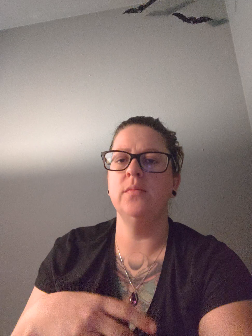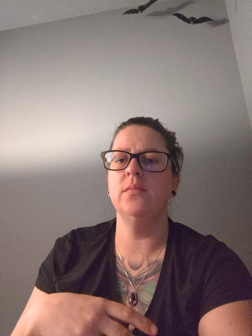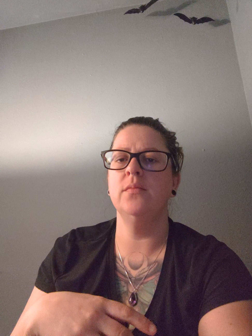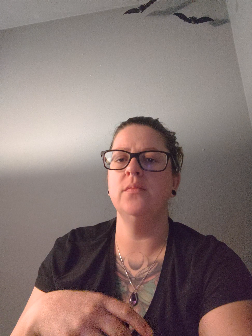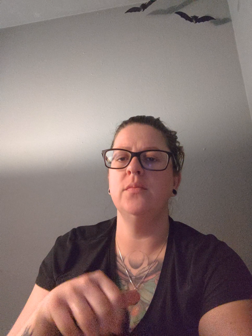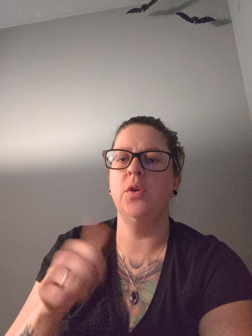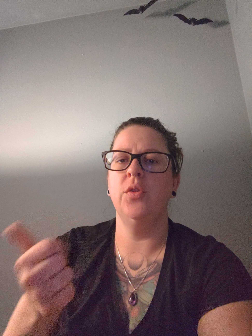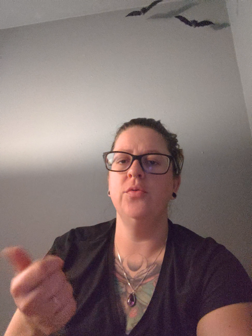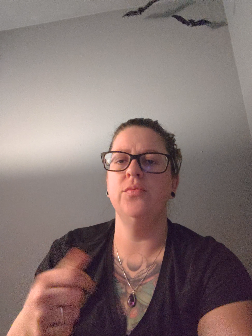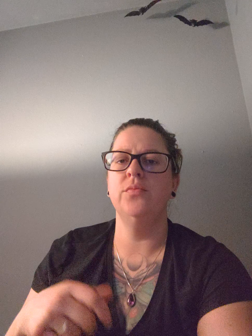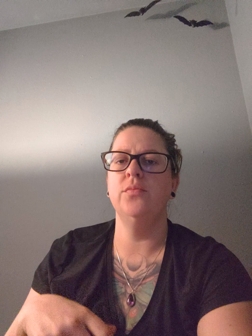another